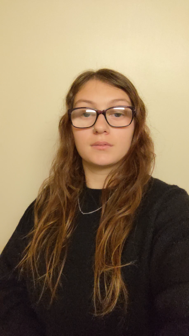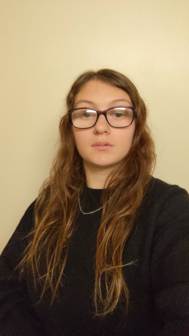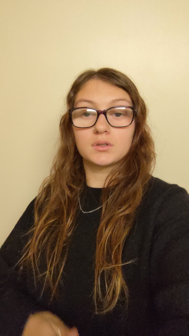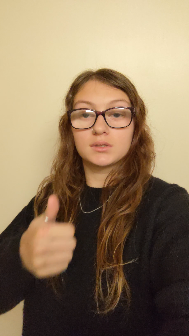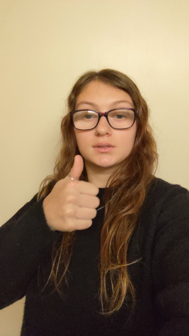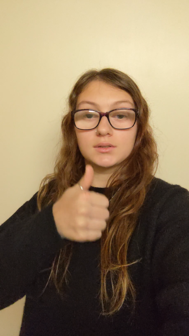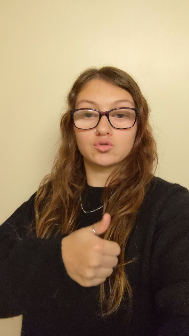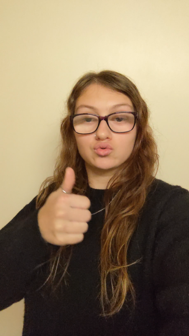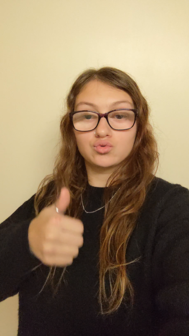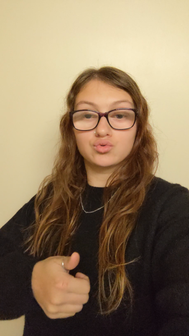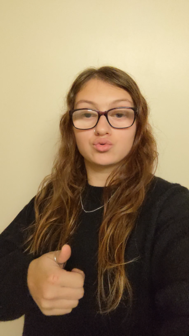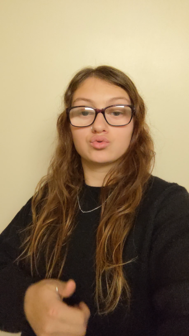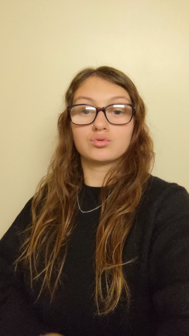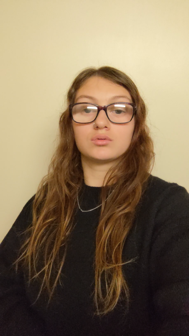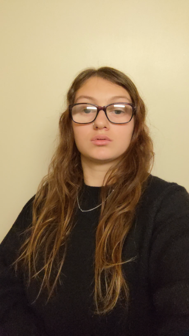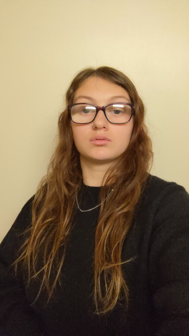each